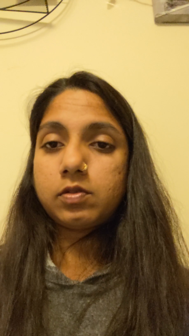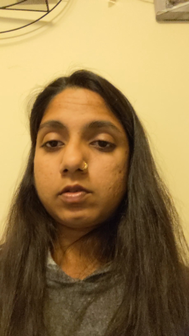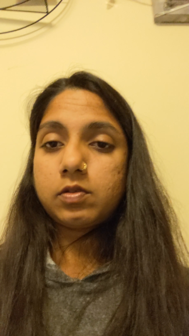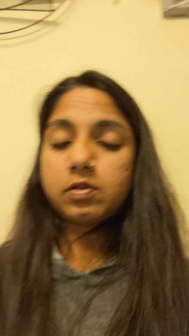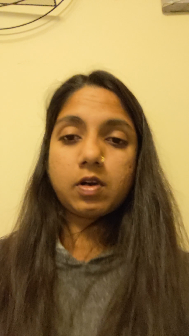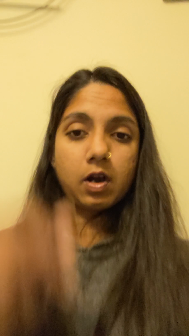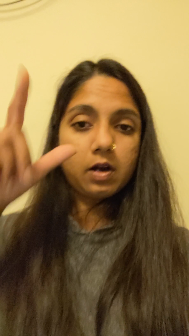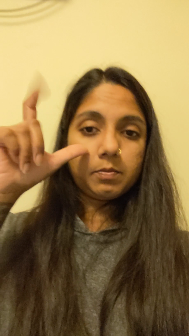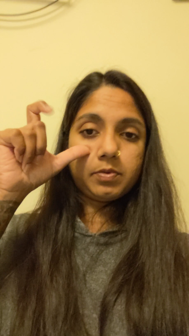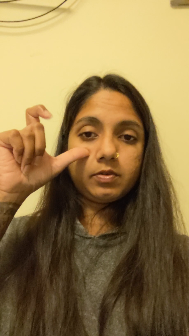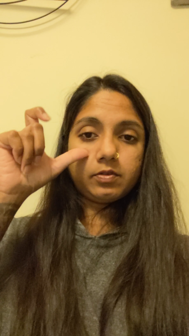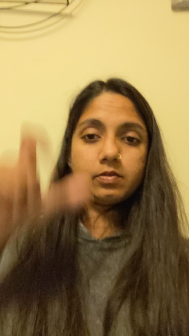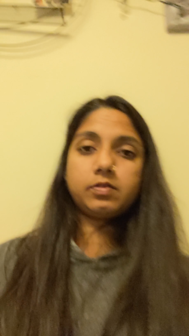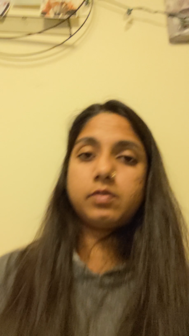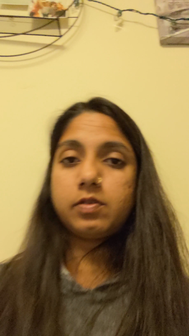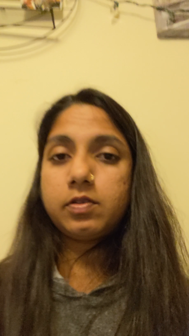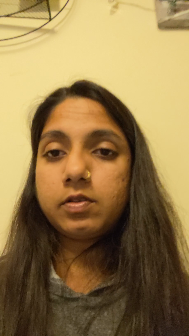camera